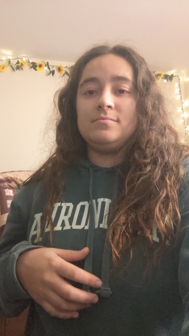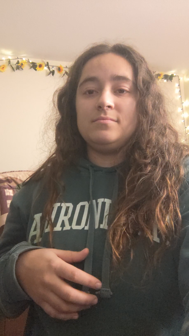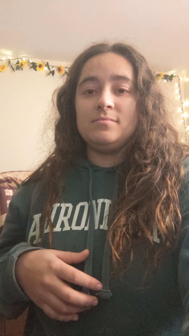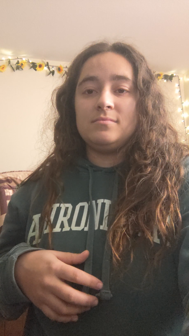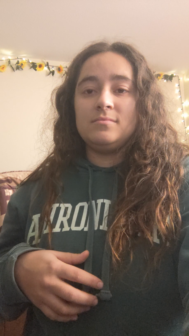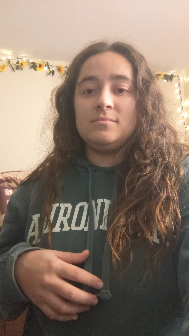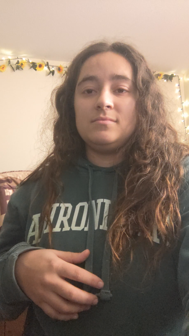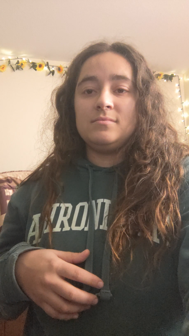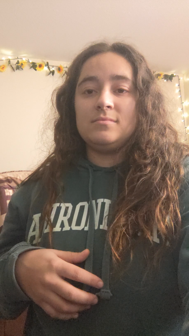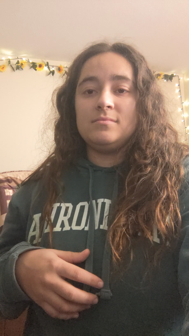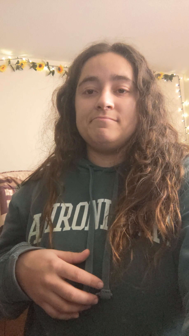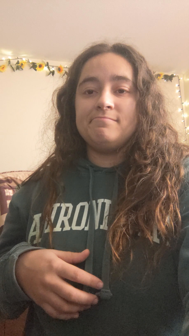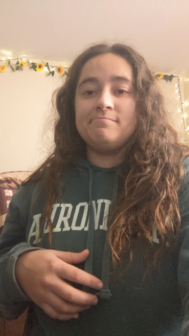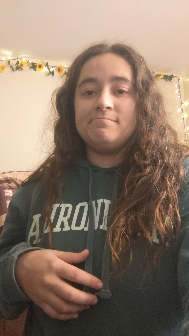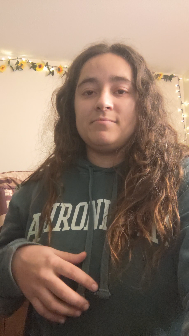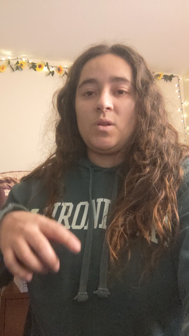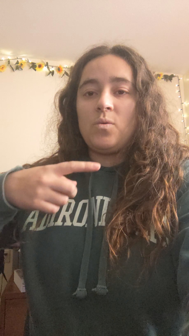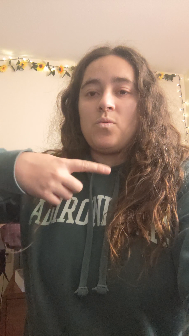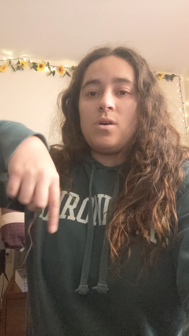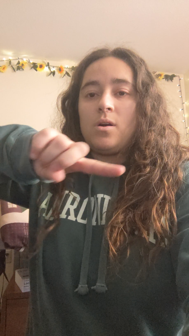around